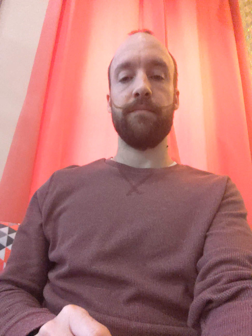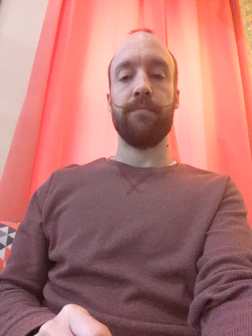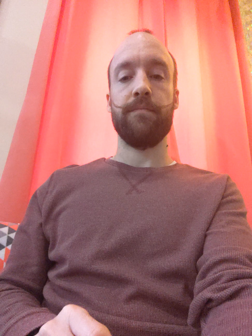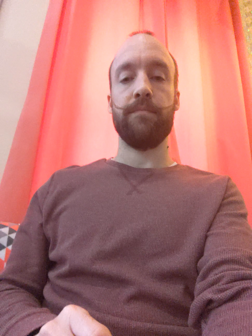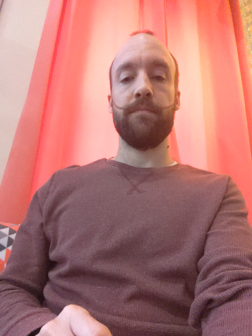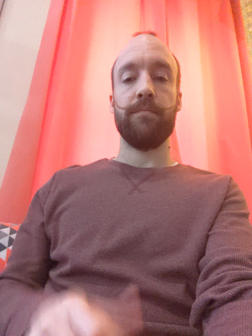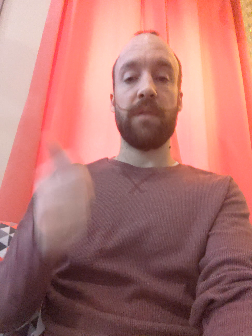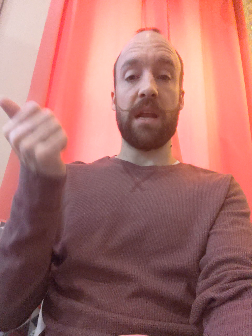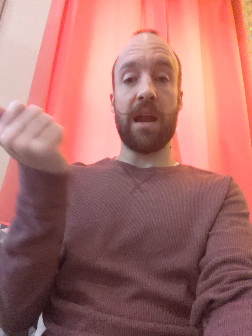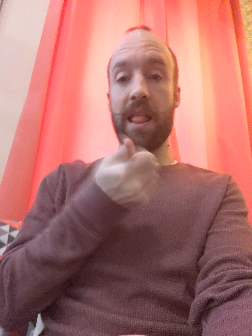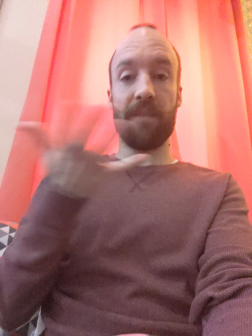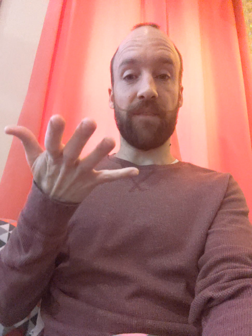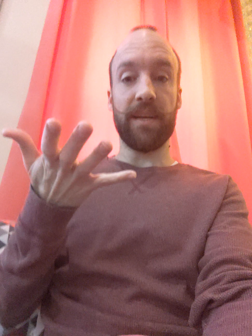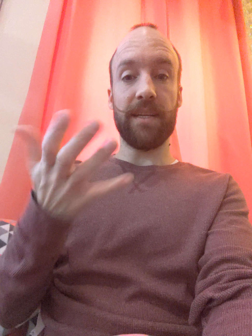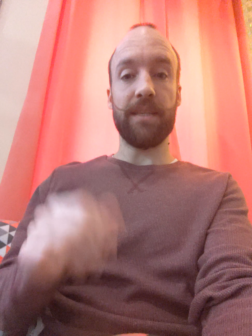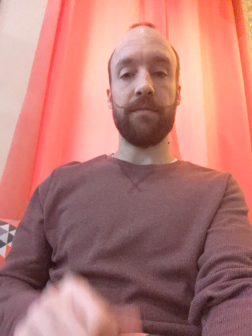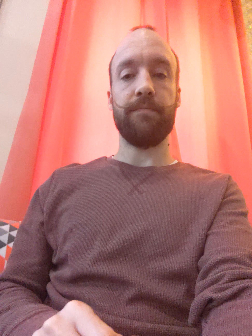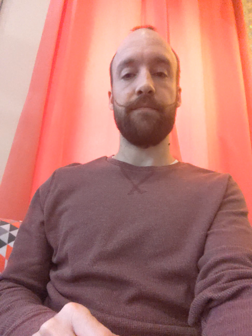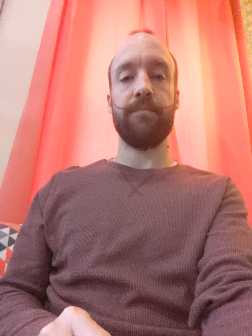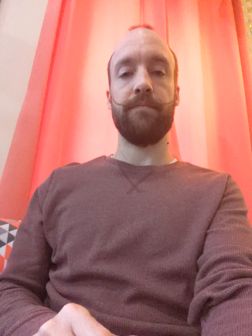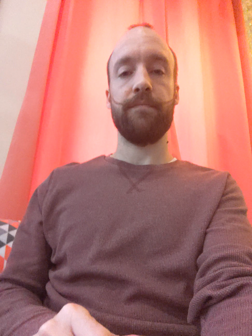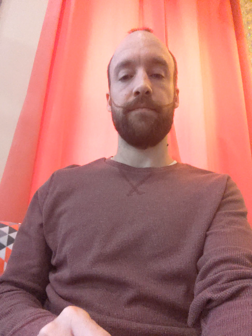every